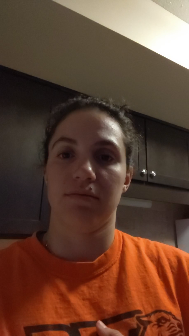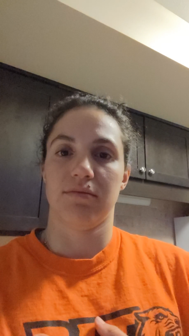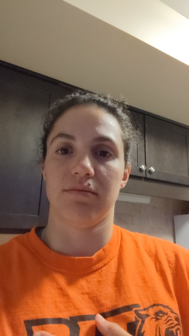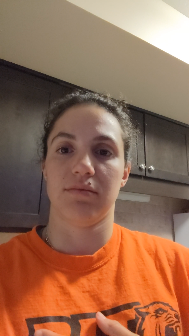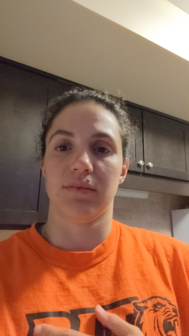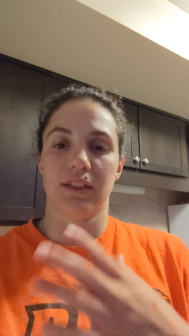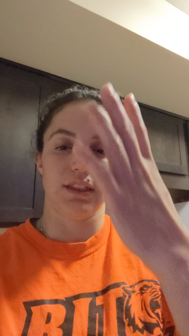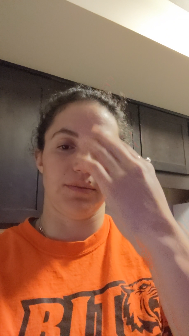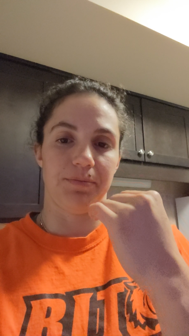asleep